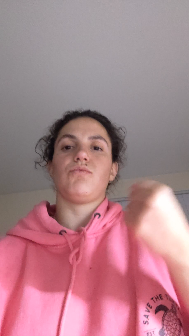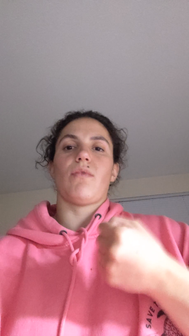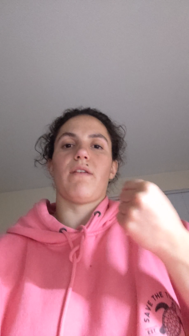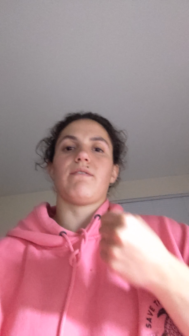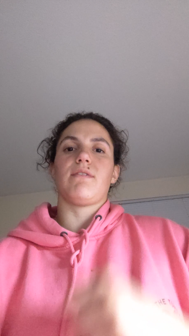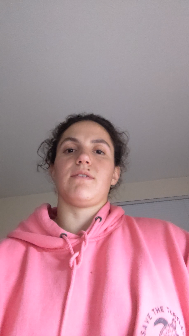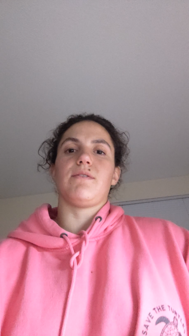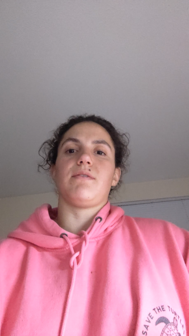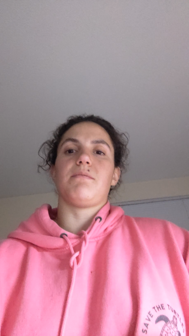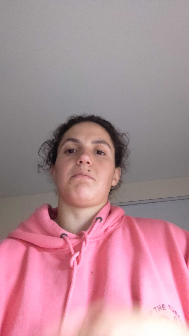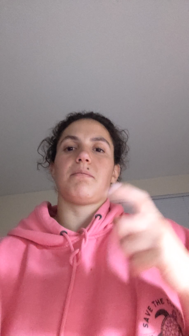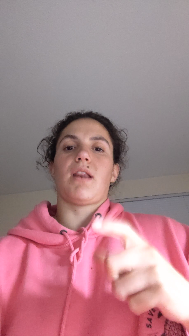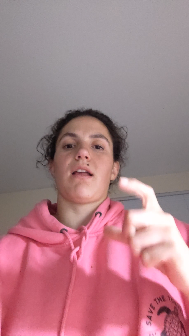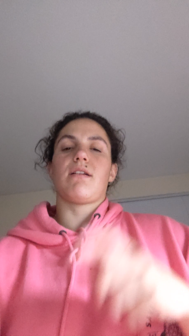plate